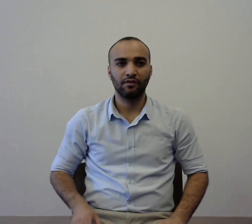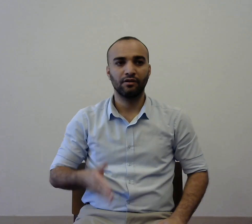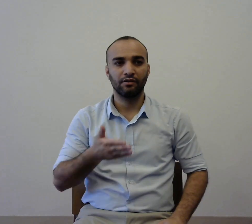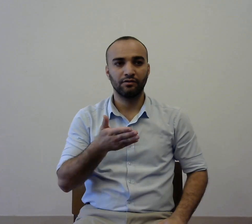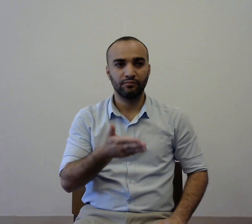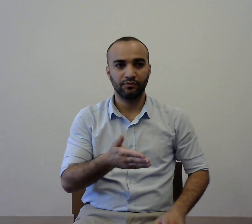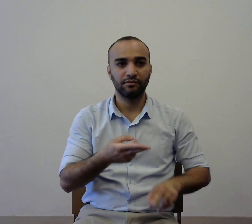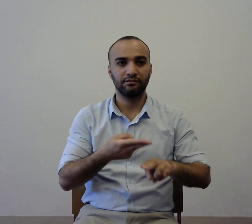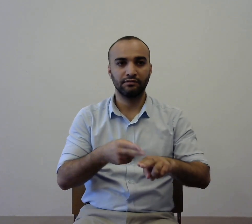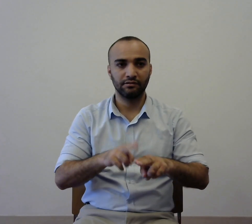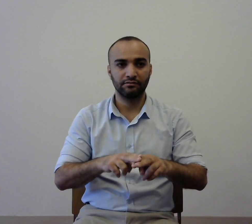bu